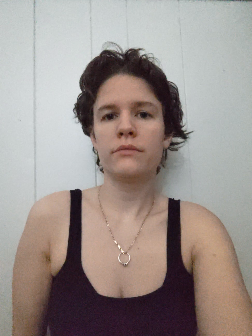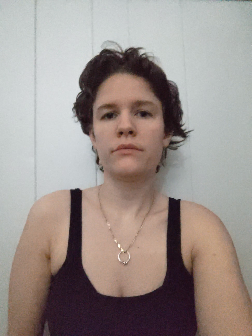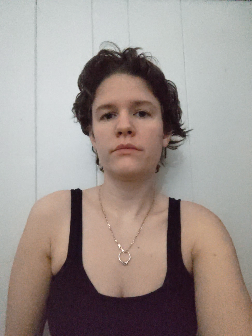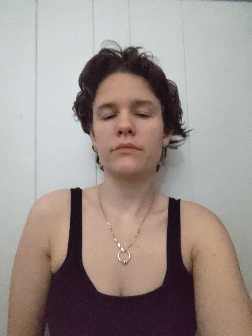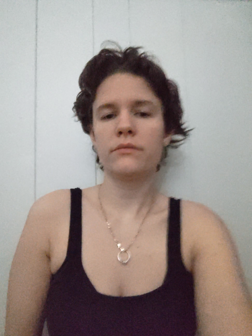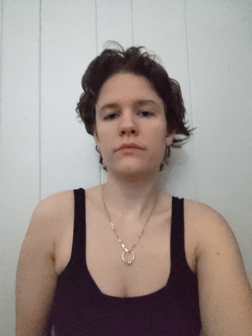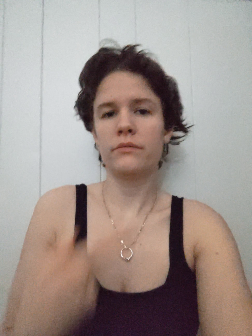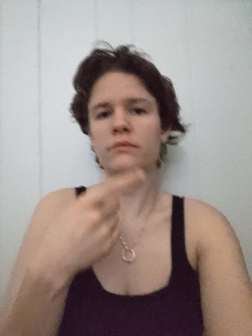he/she/it